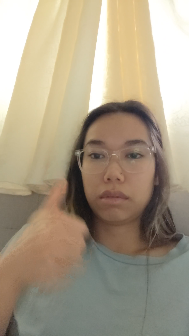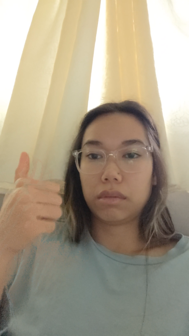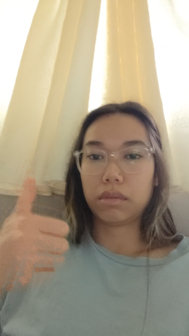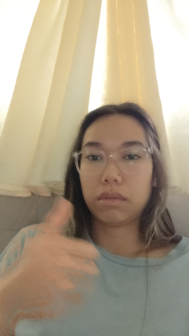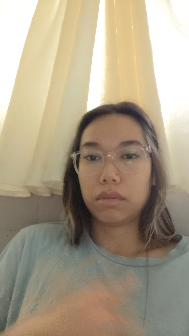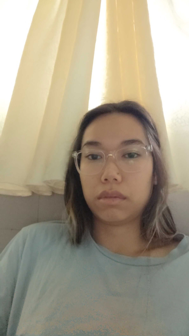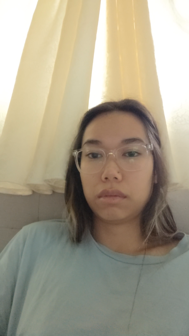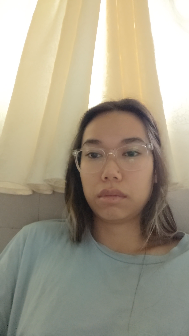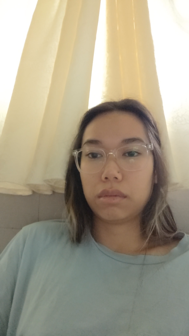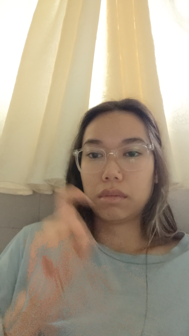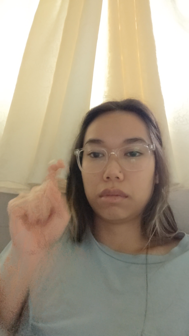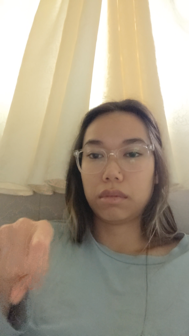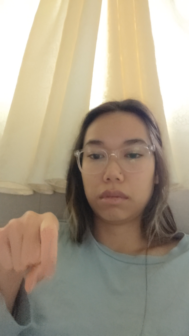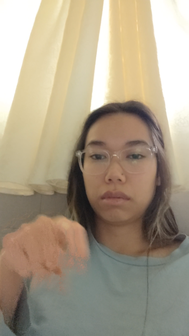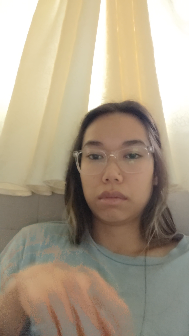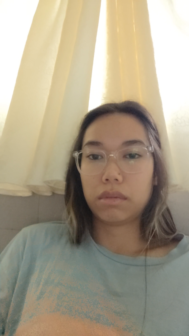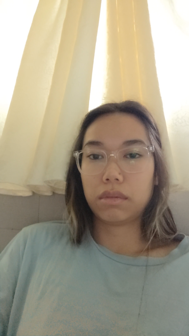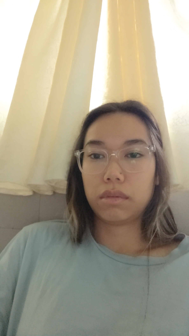must